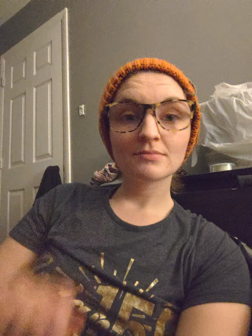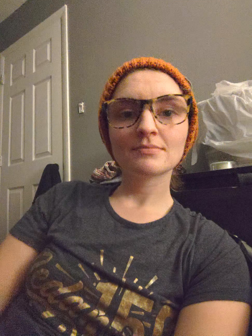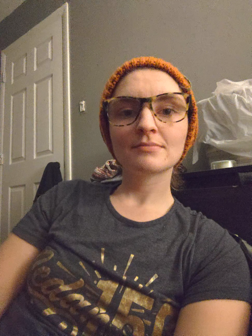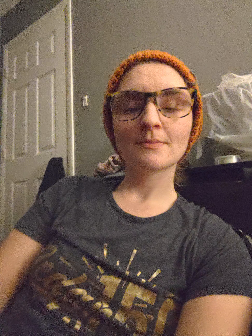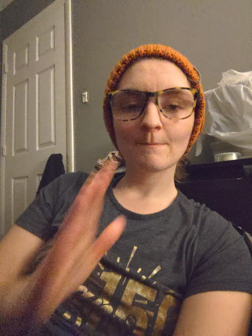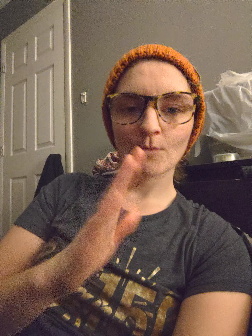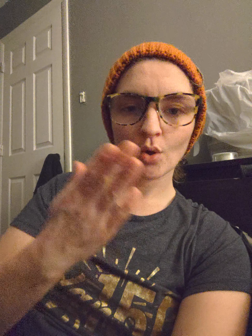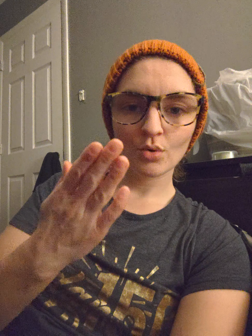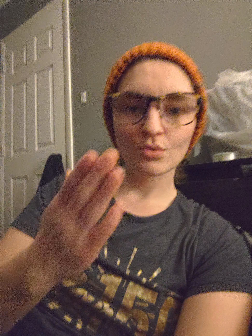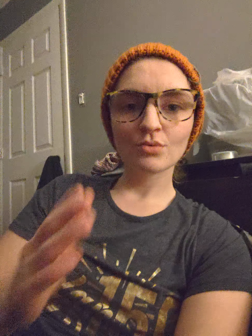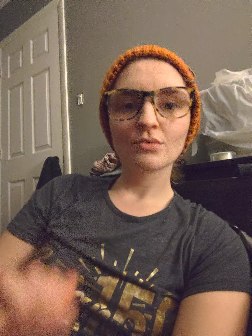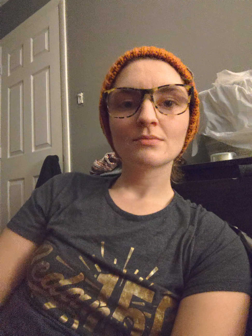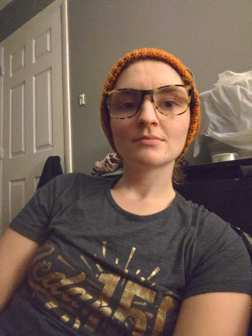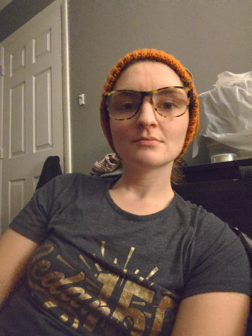book